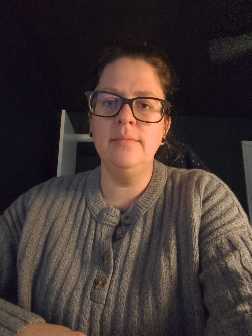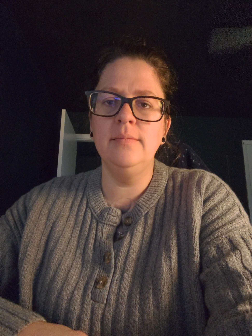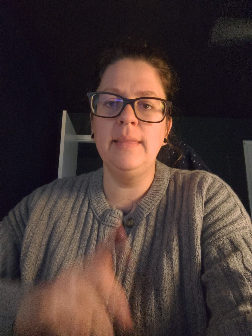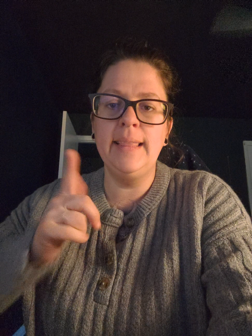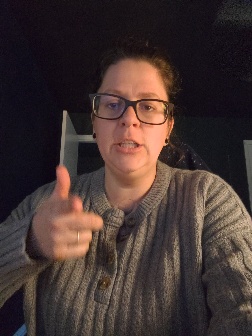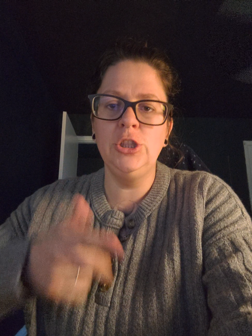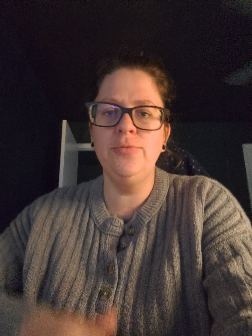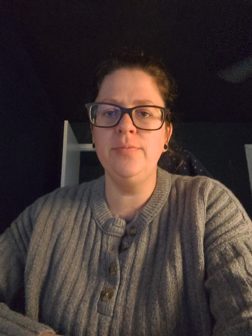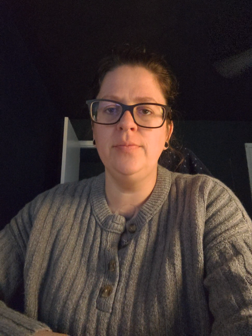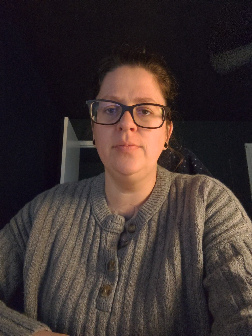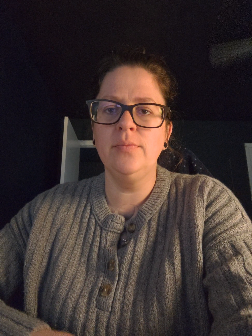later